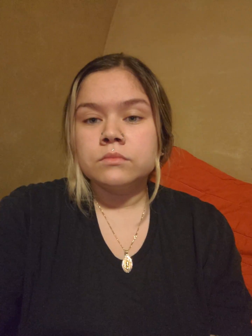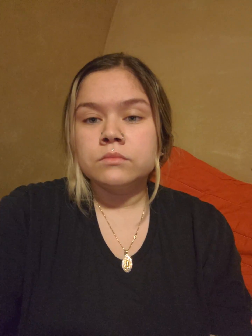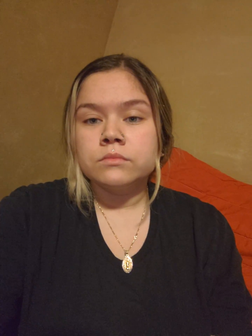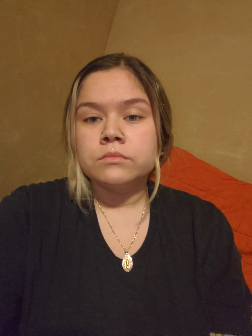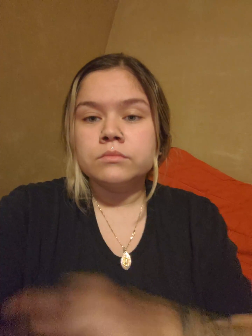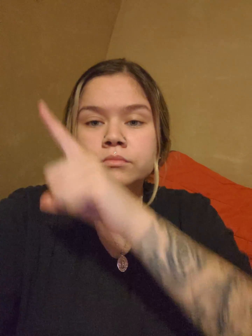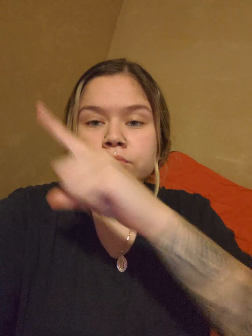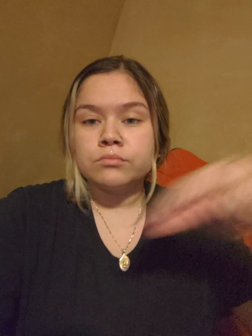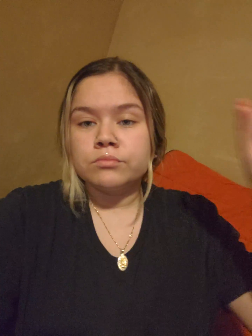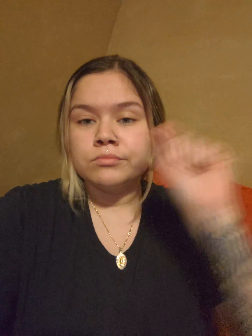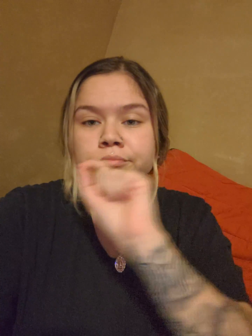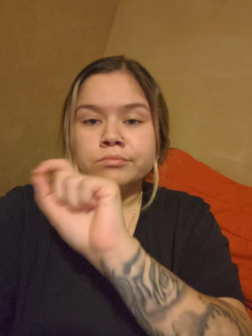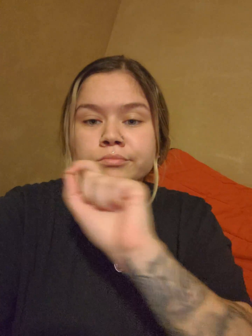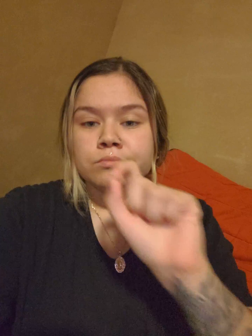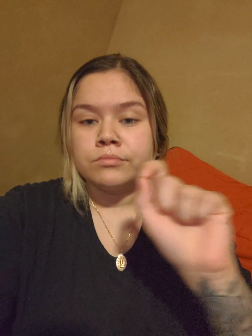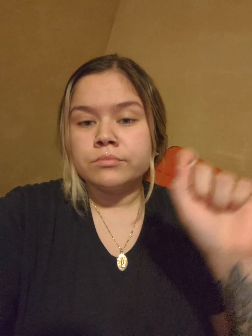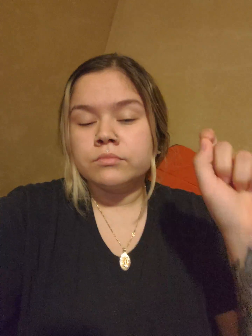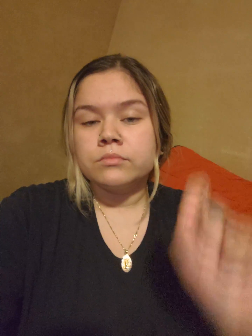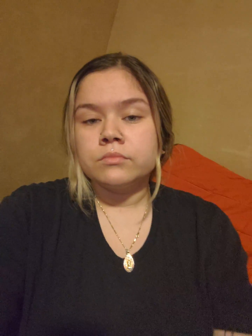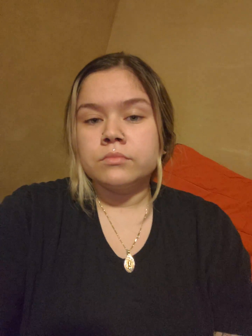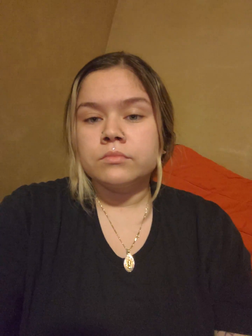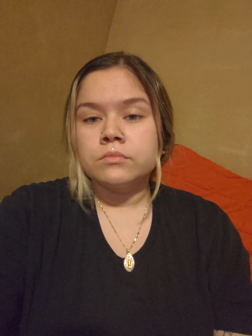peas